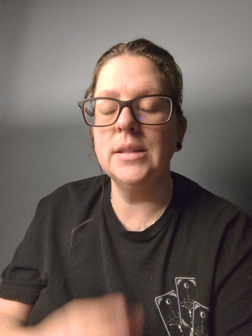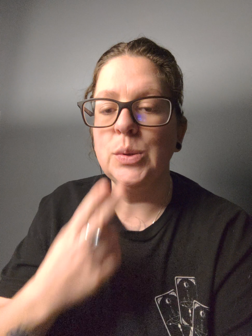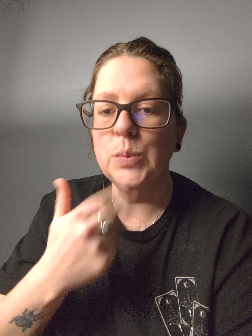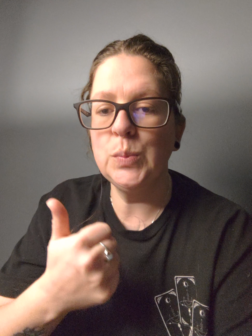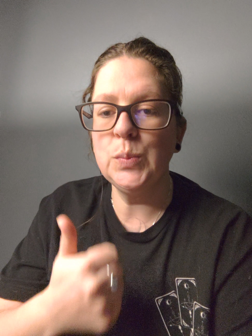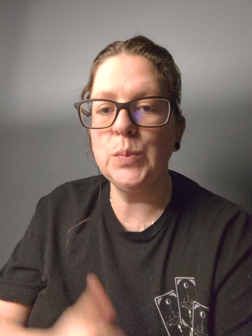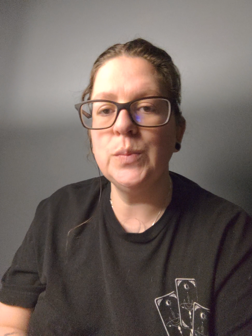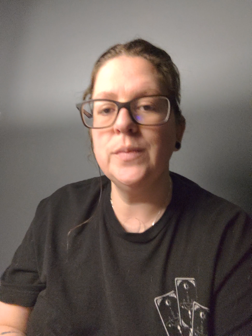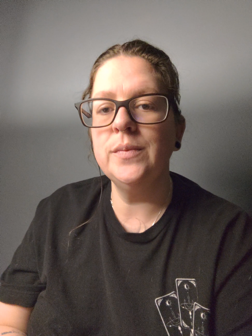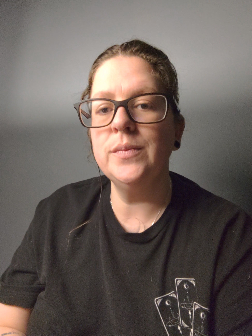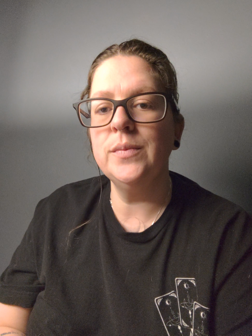cute